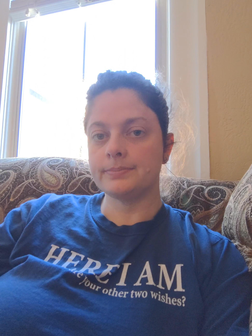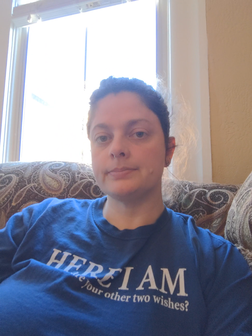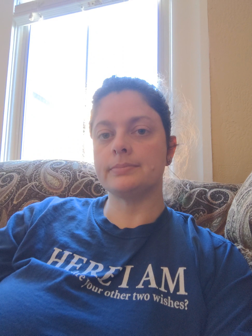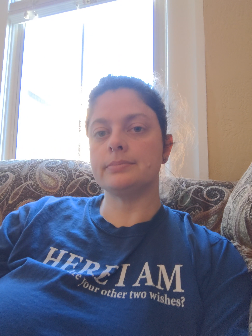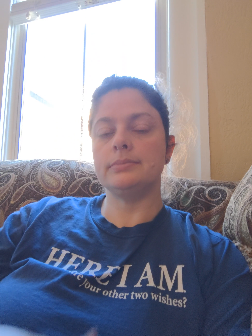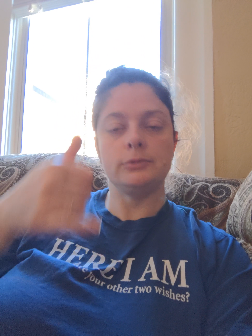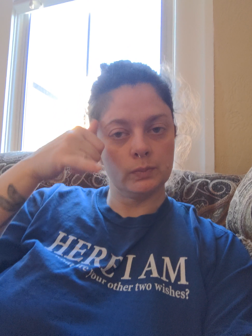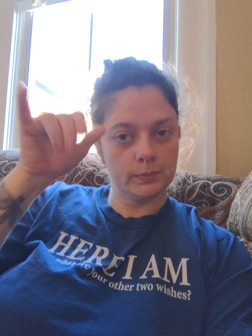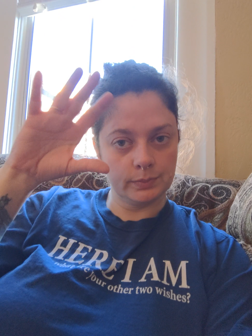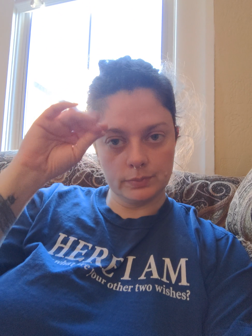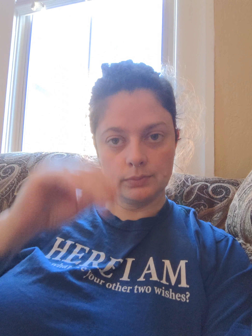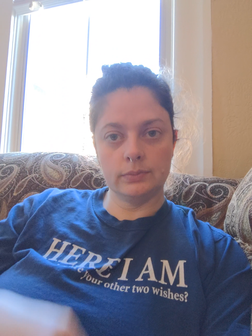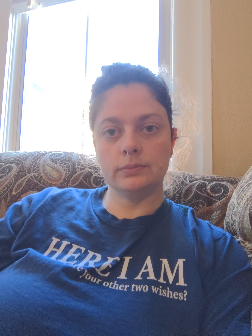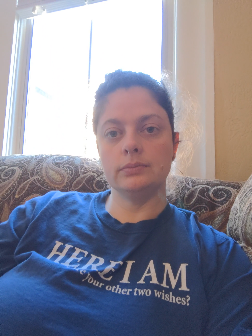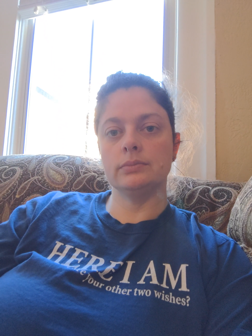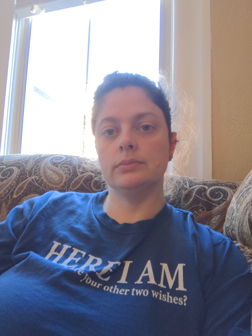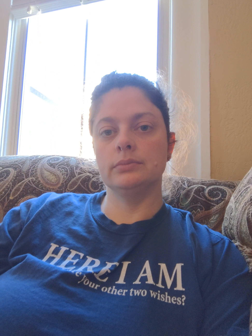cowboy